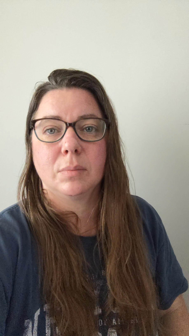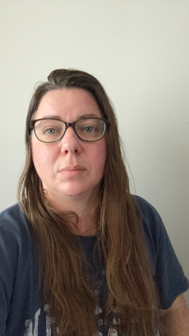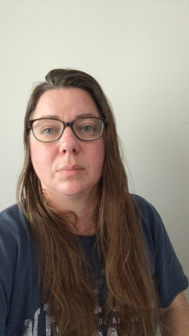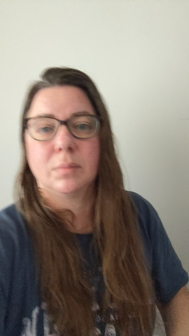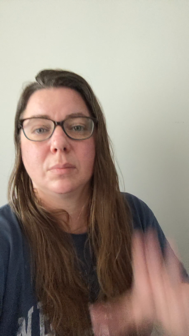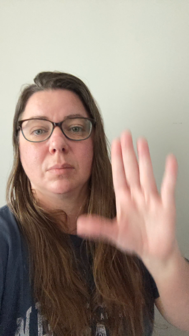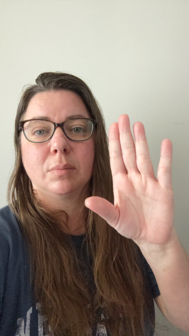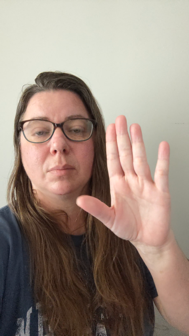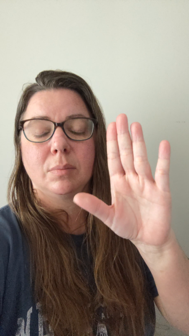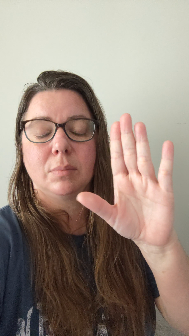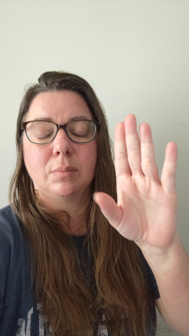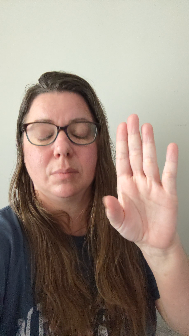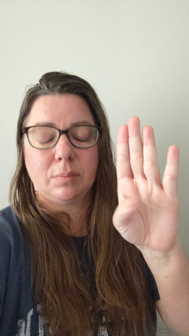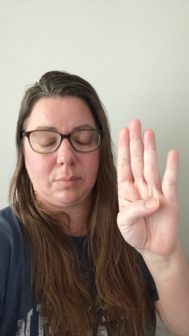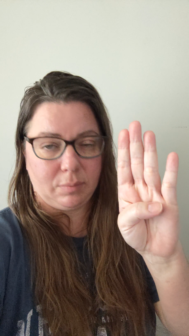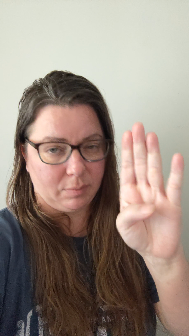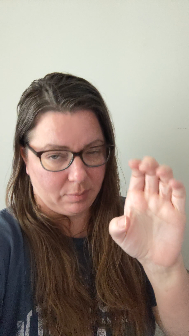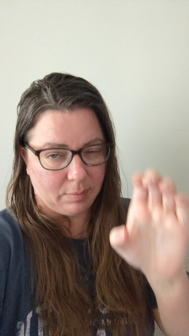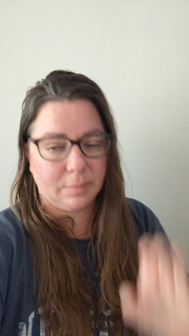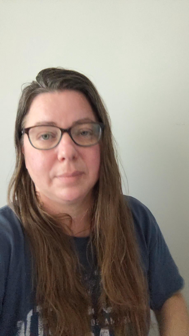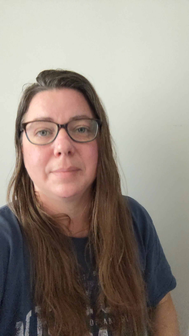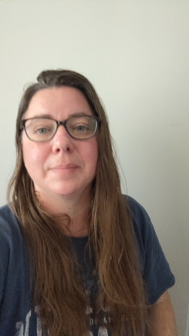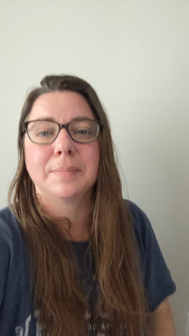be